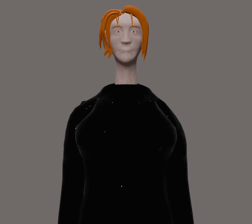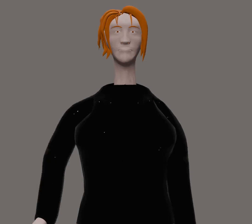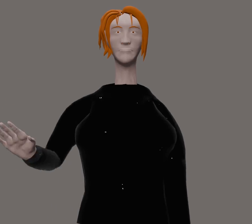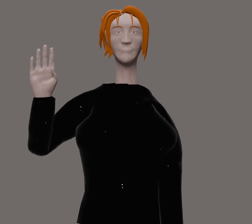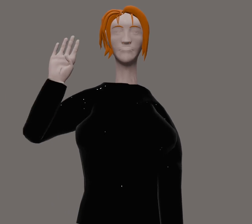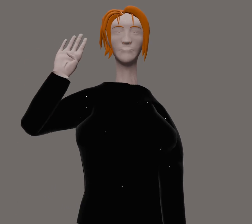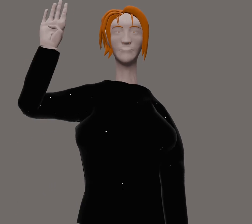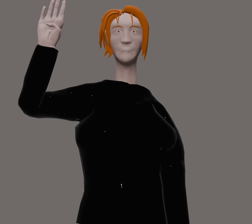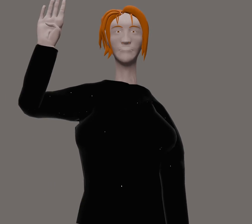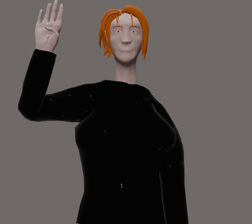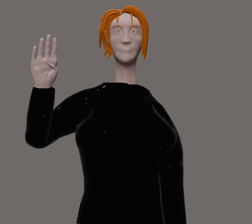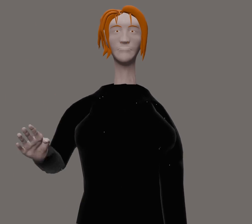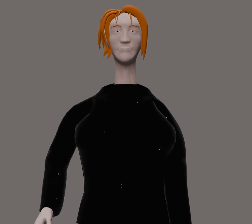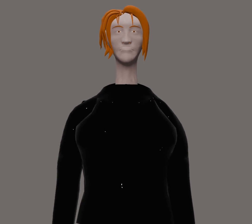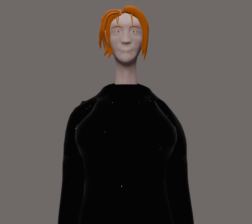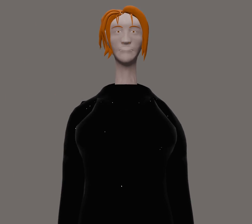Block Defensive